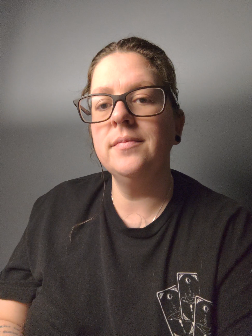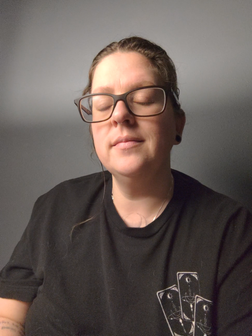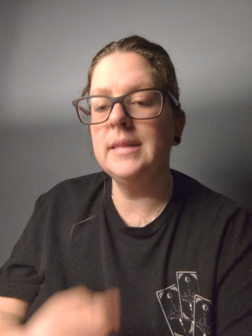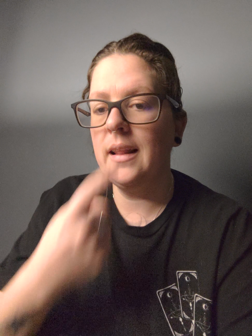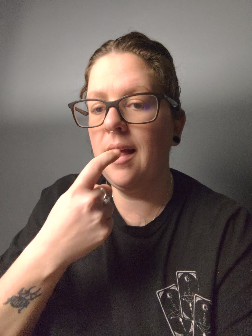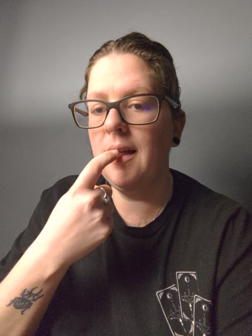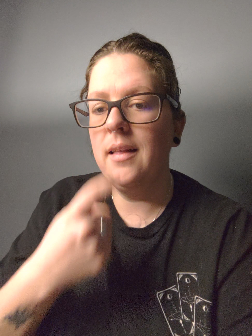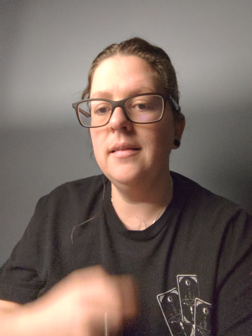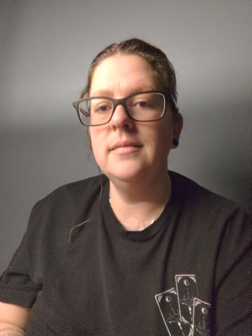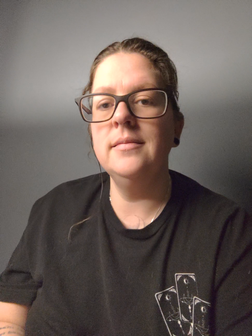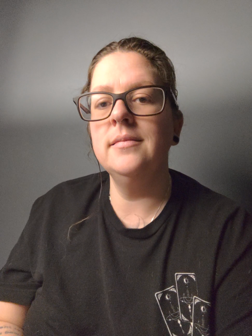tongue